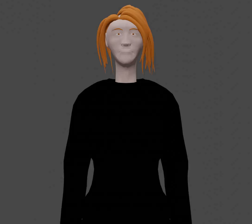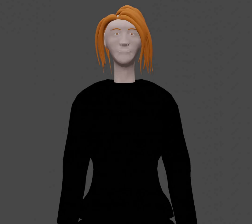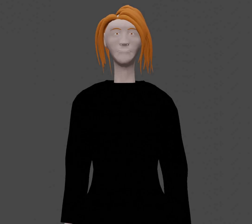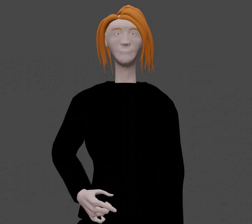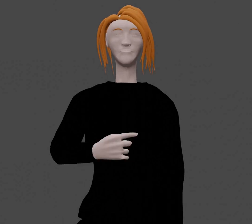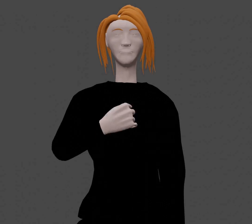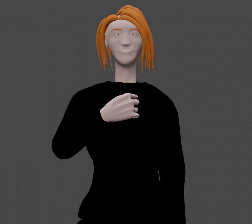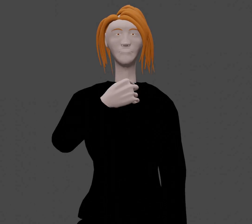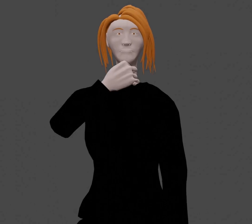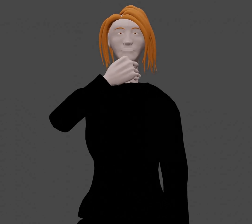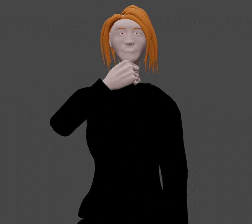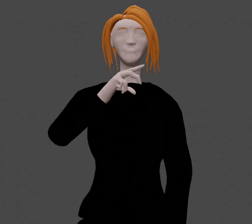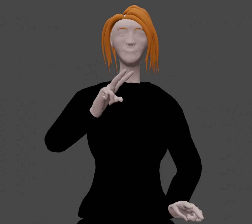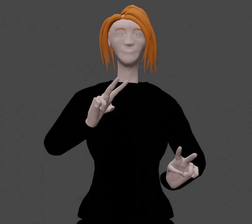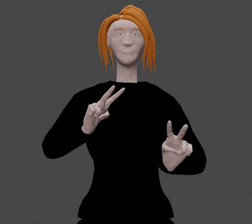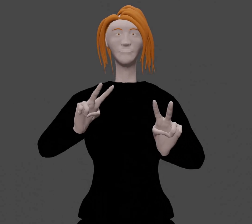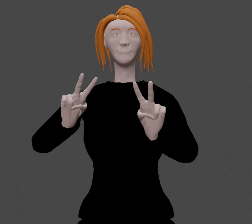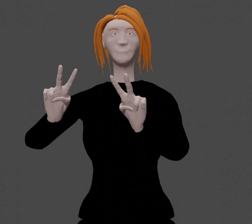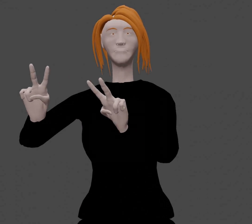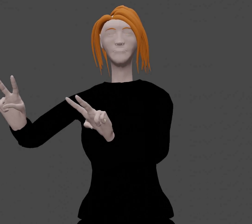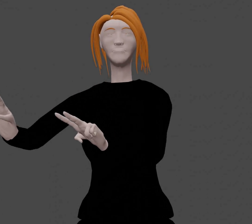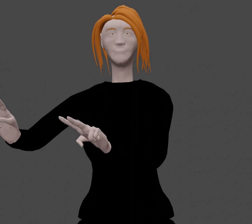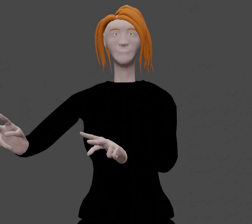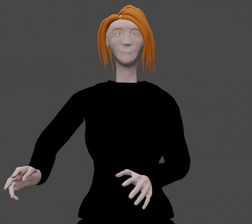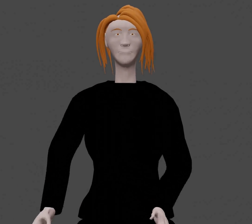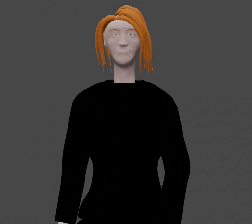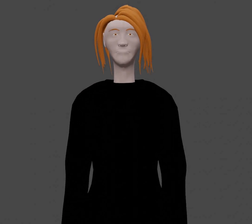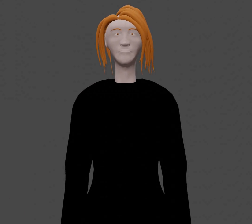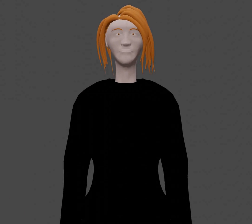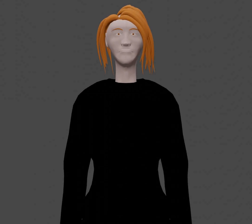Astute